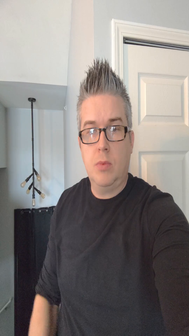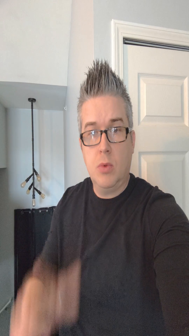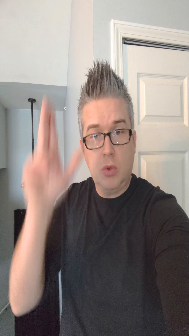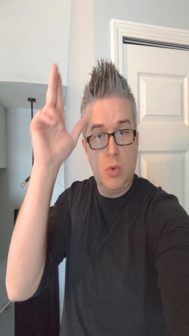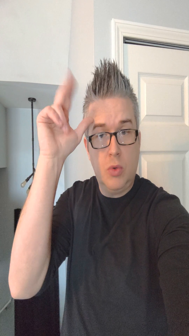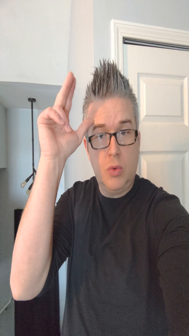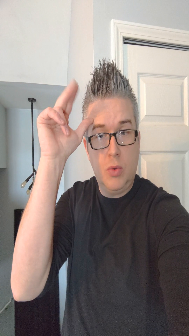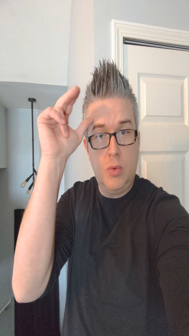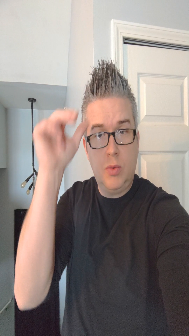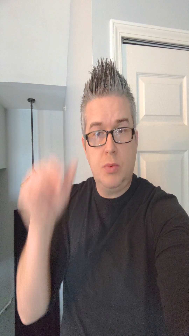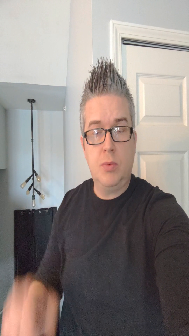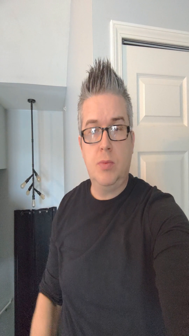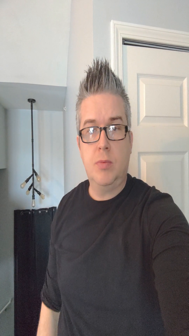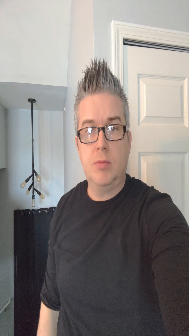horse